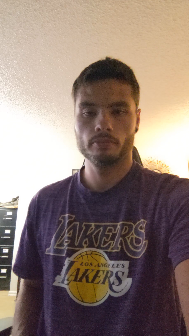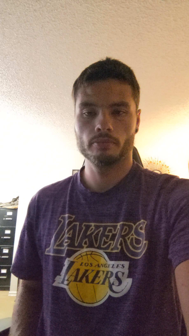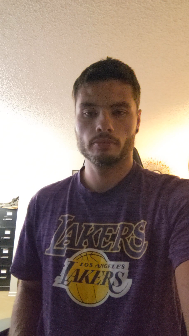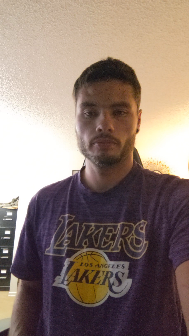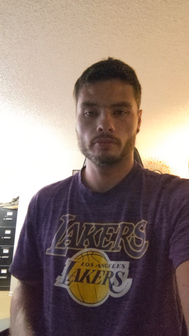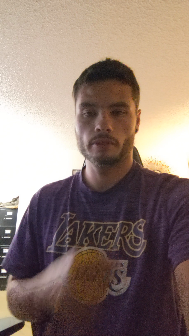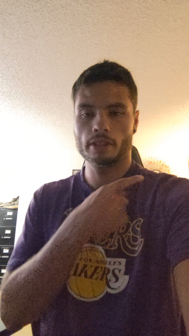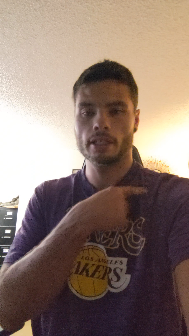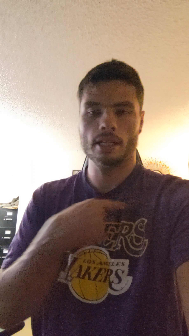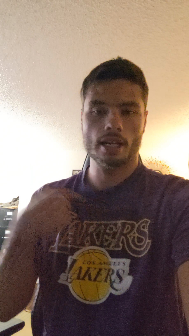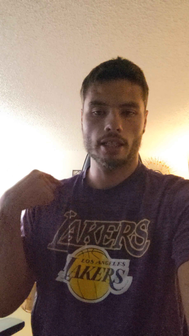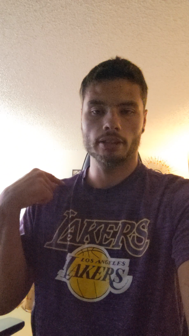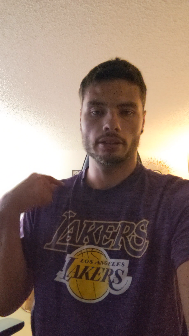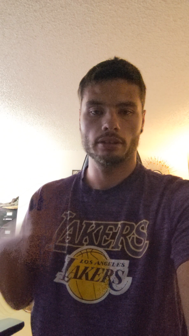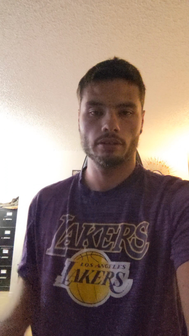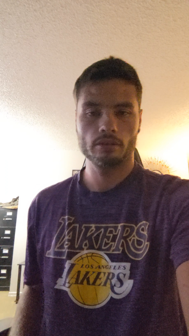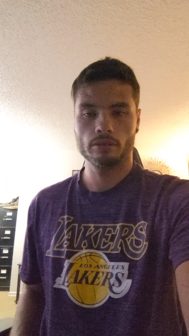necklace